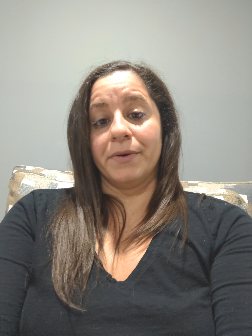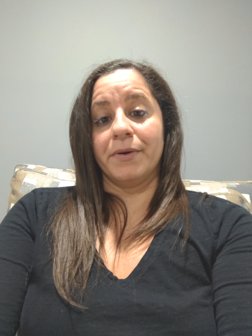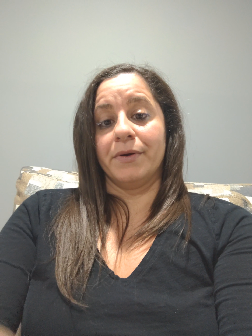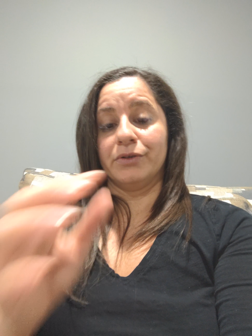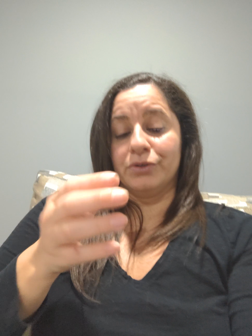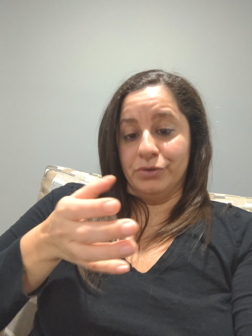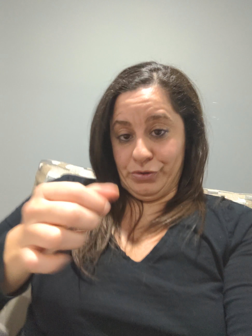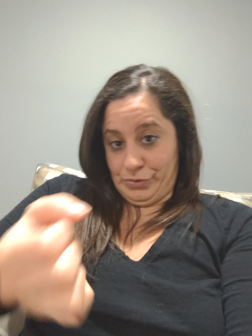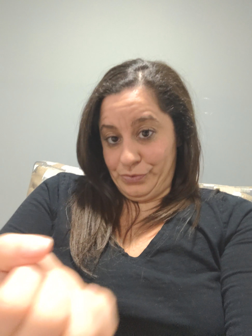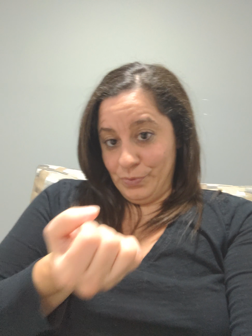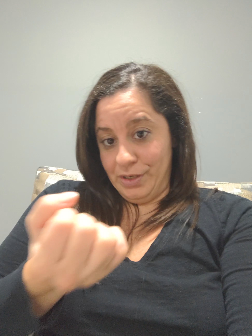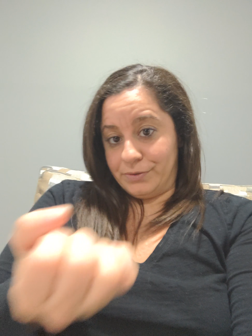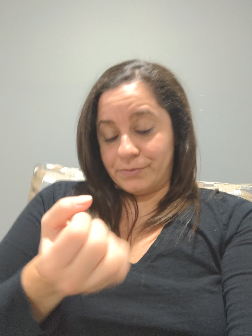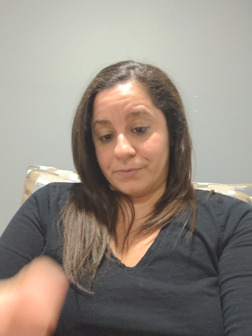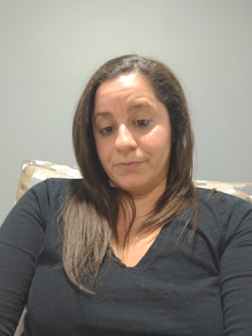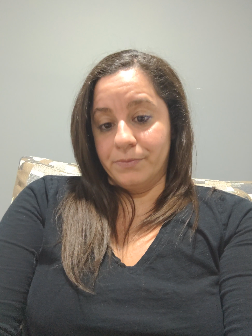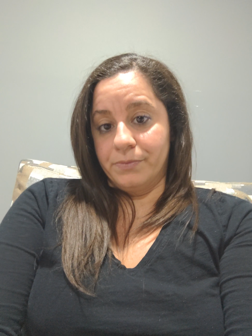drawer